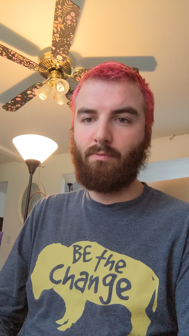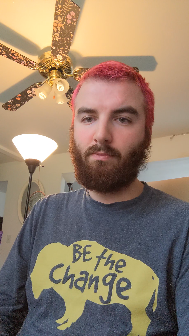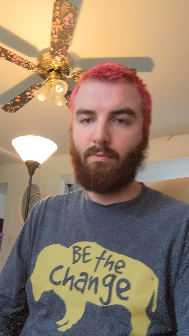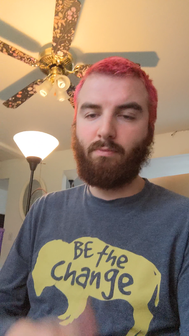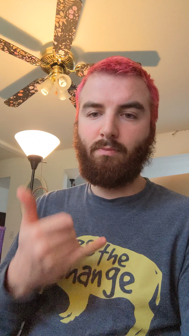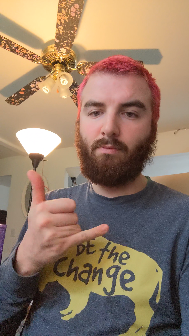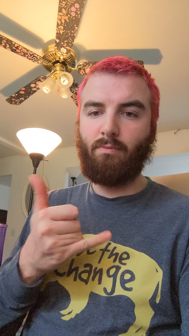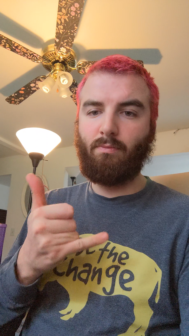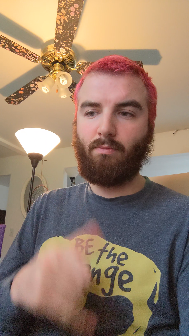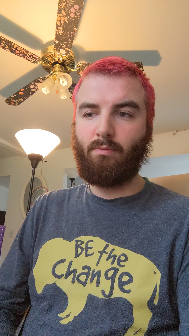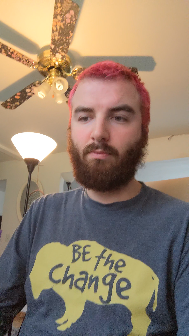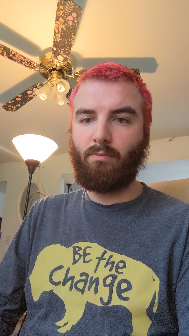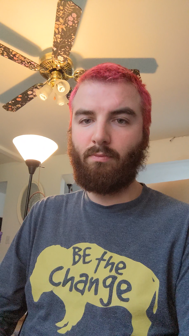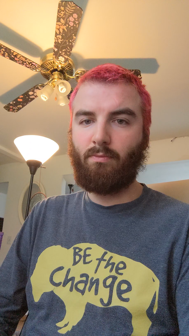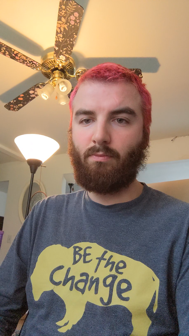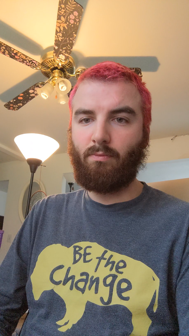party